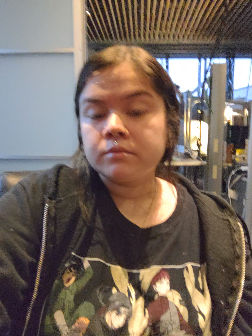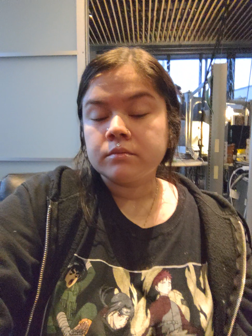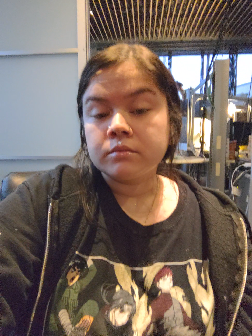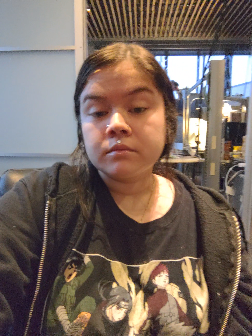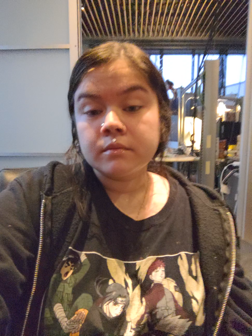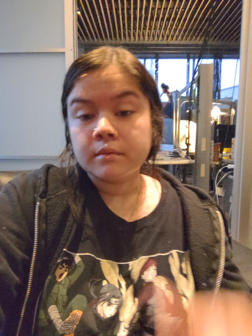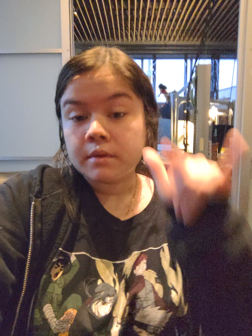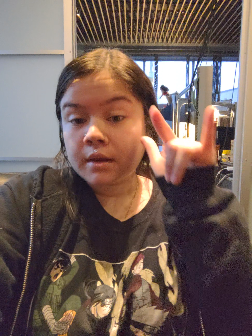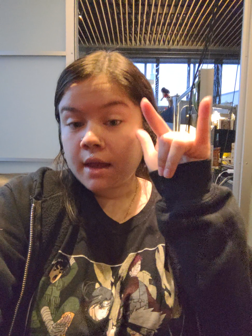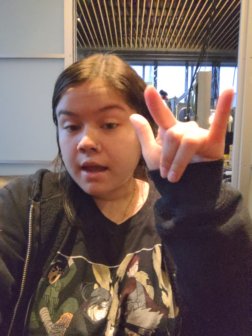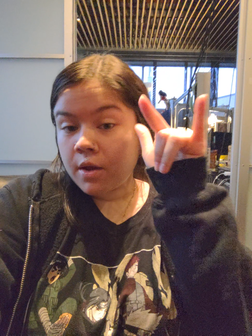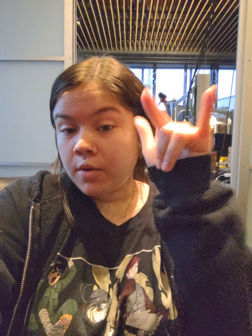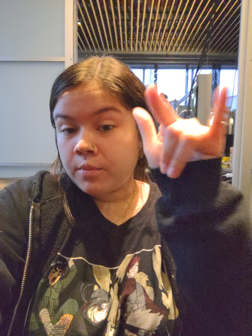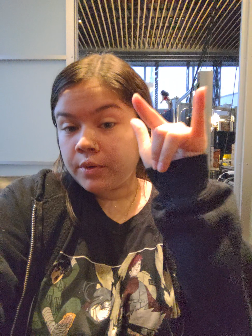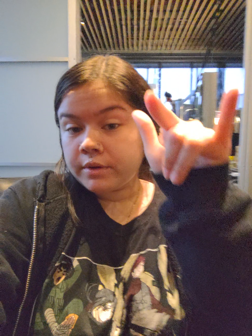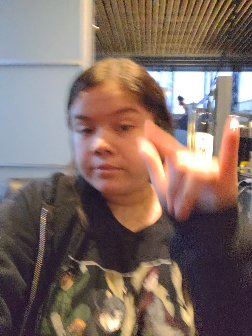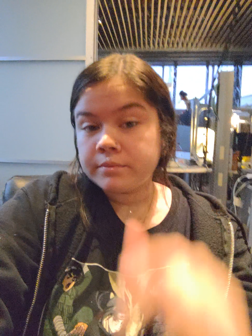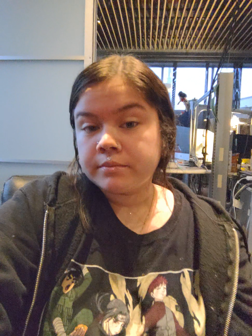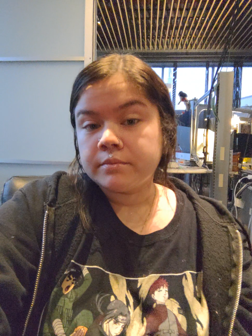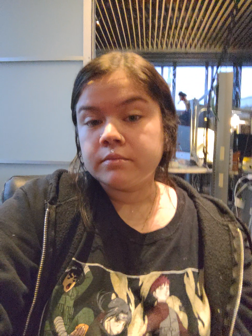airplane